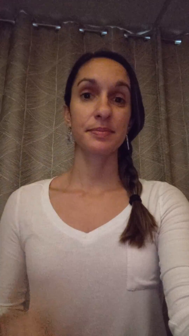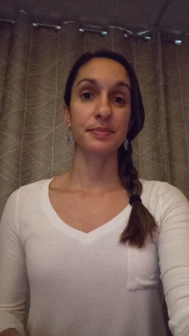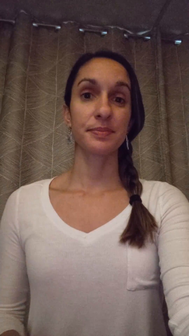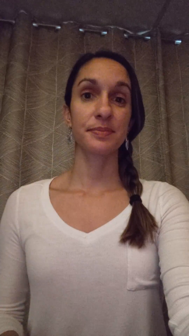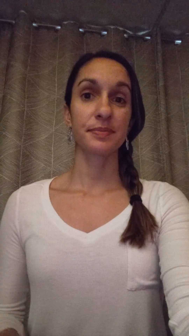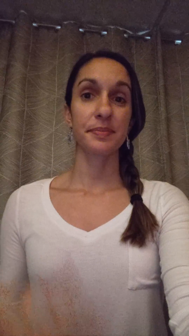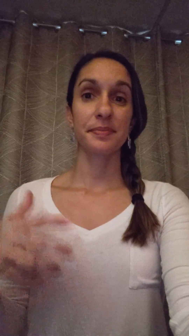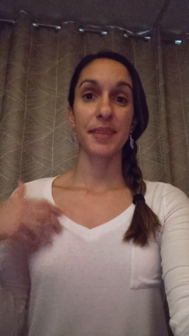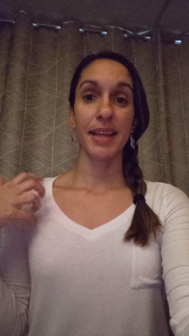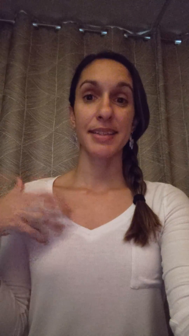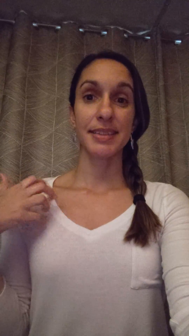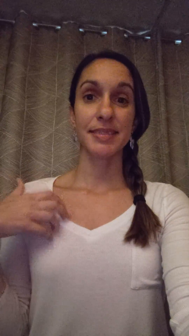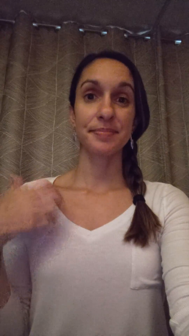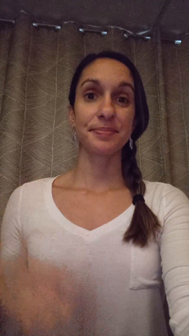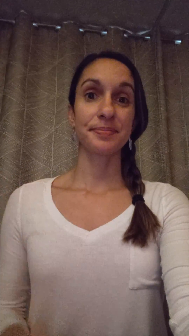monkey